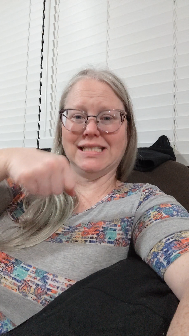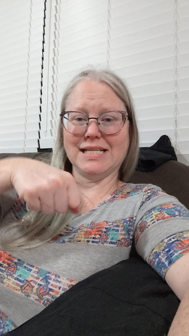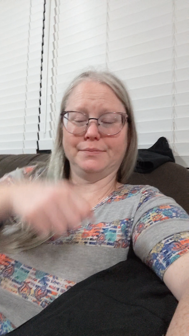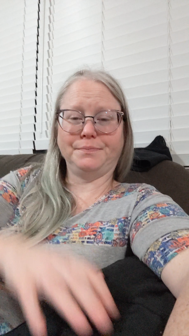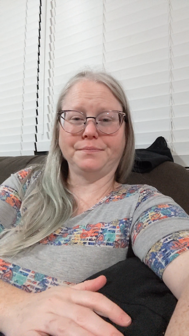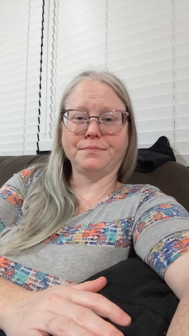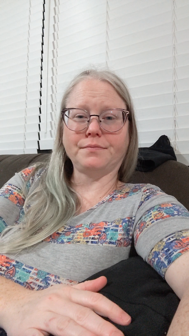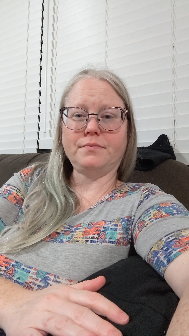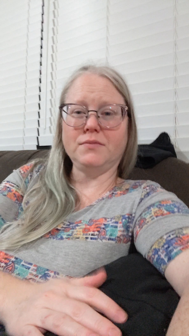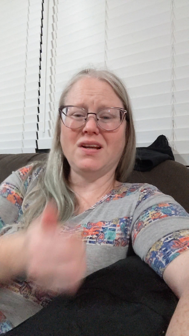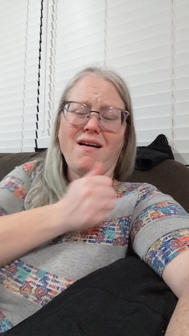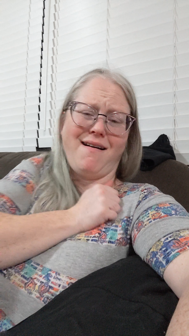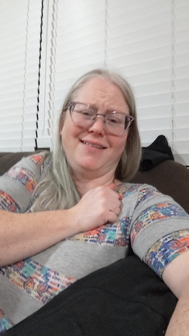hug